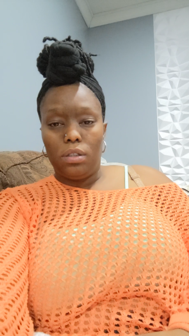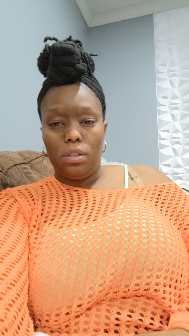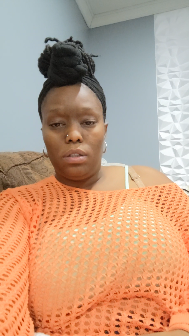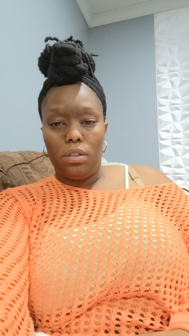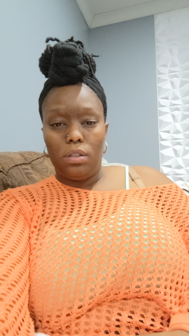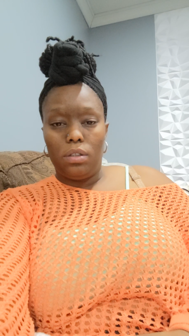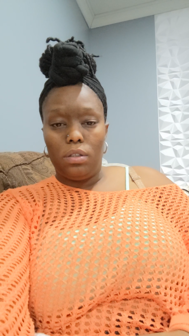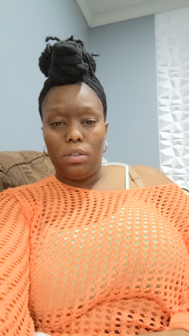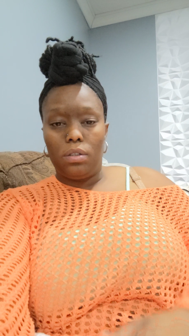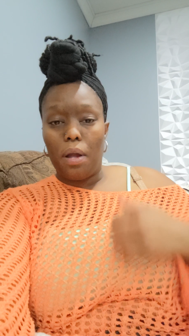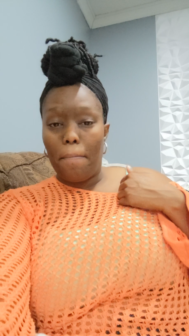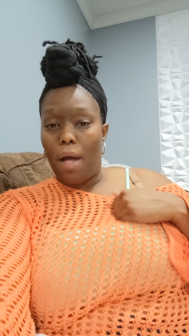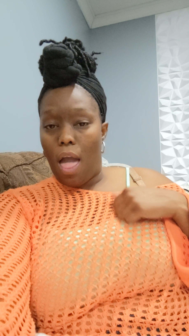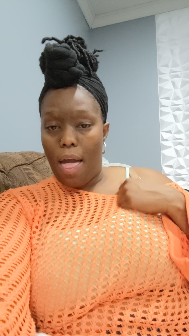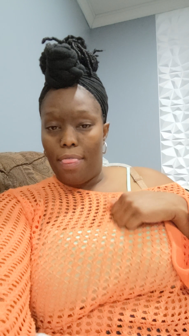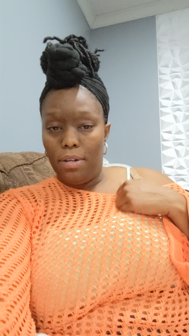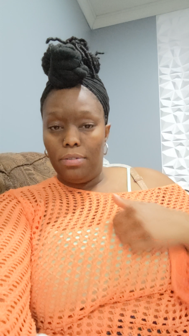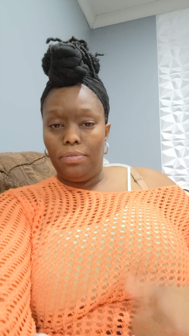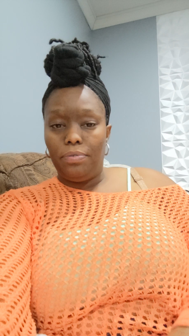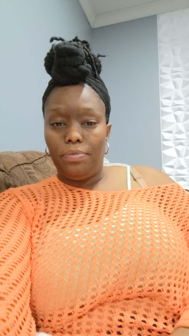bathtub